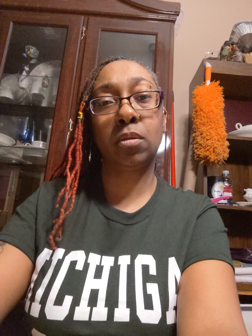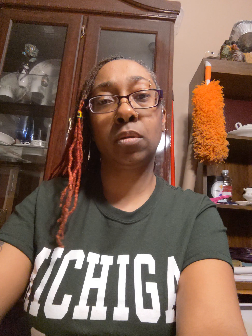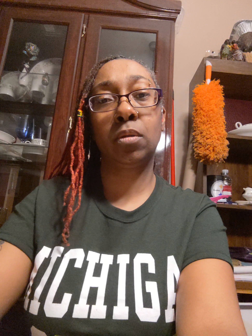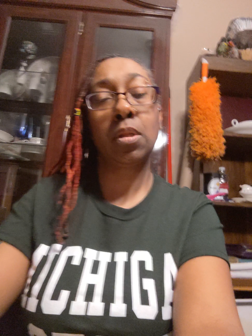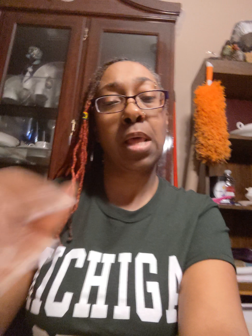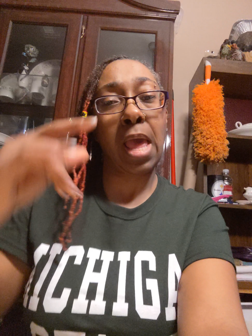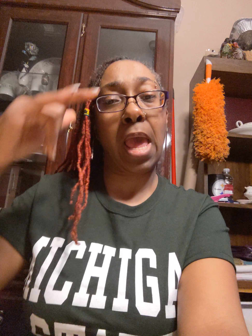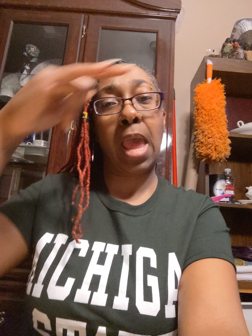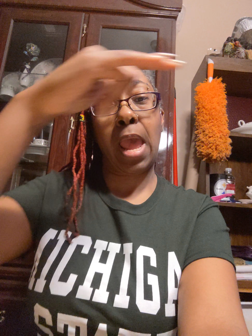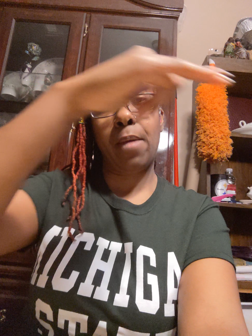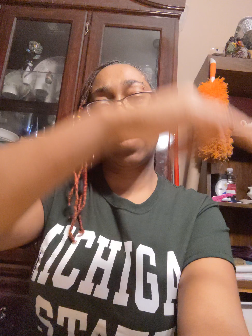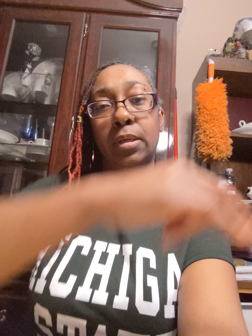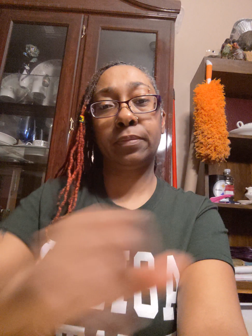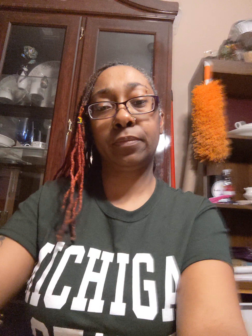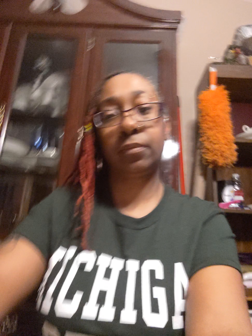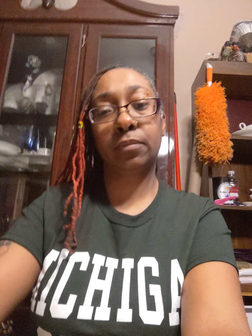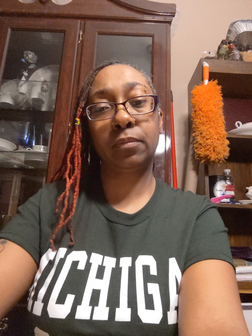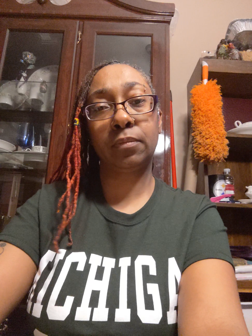airplane